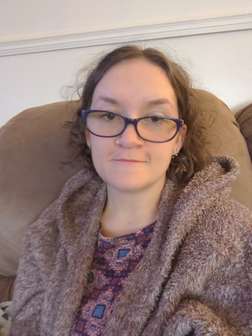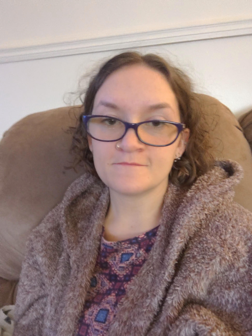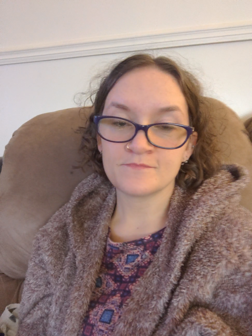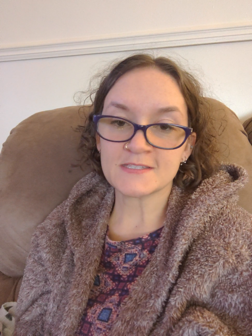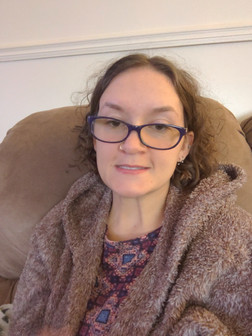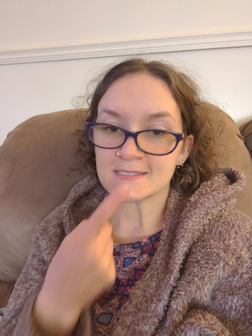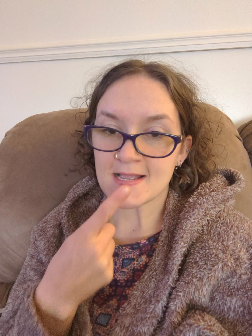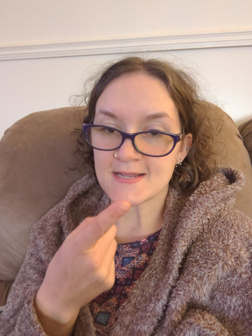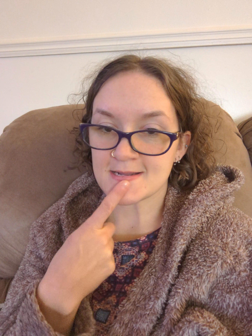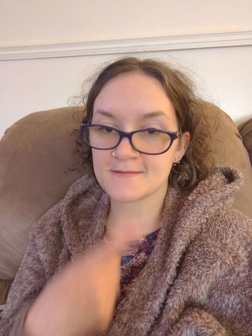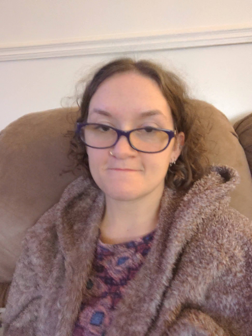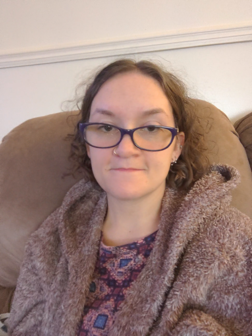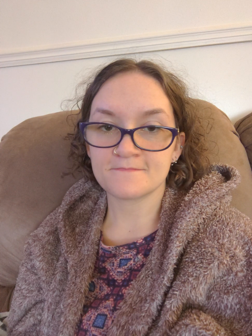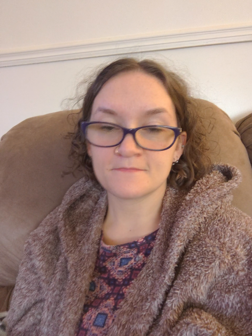say